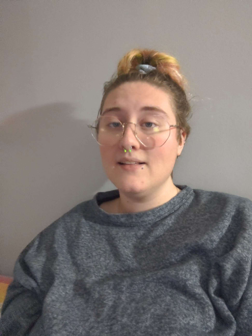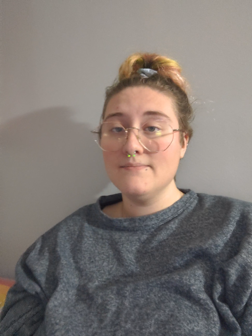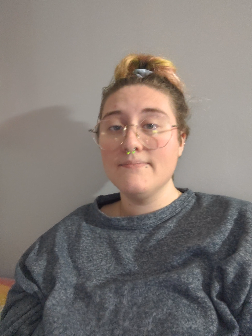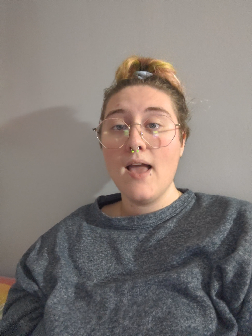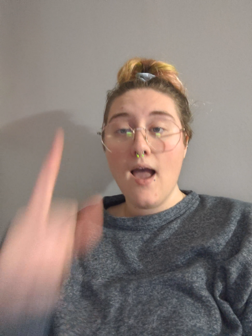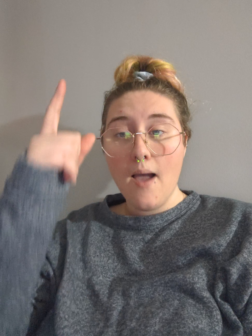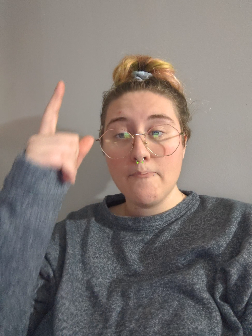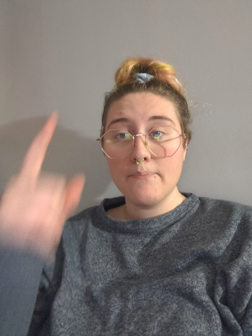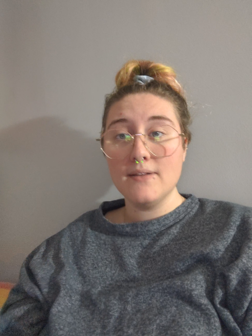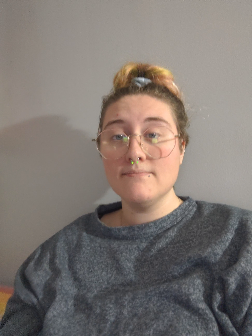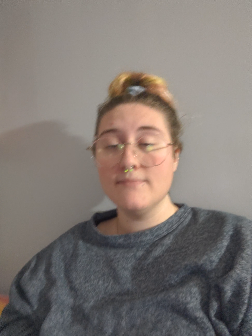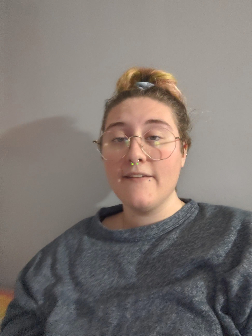up